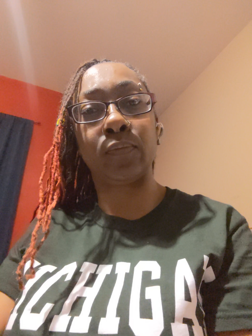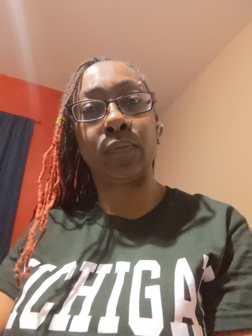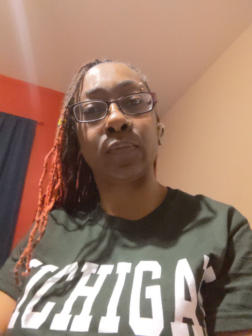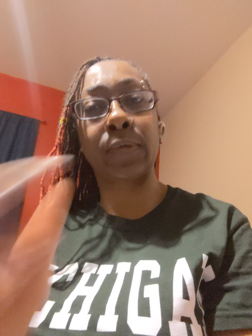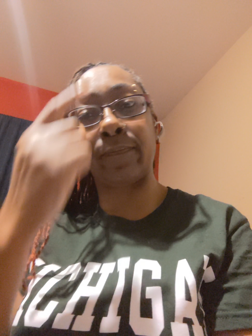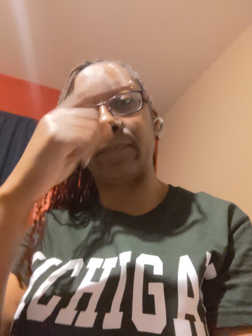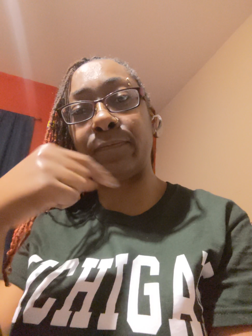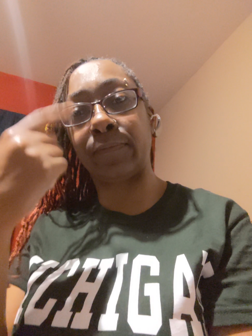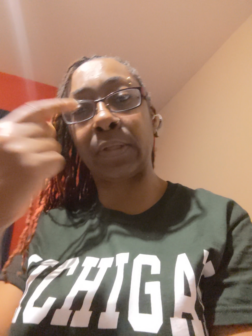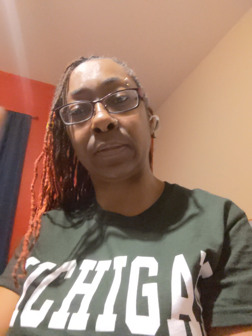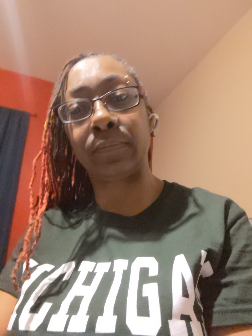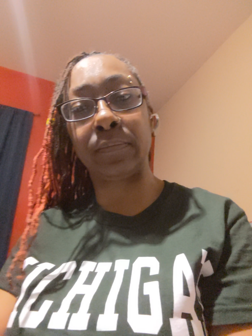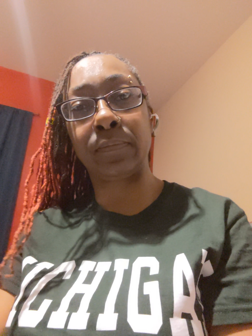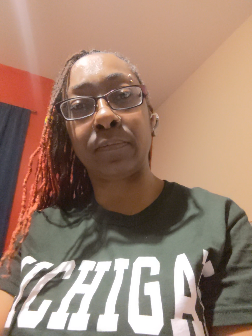face